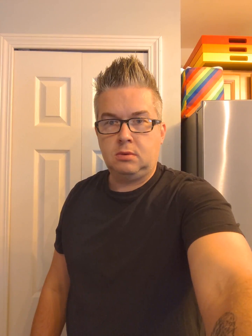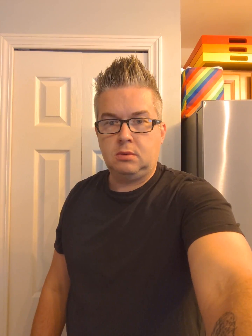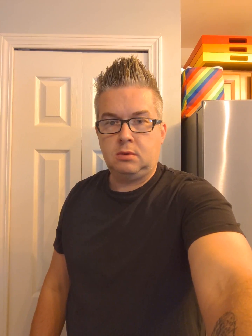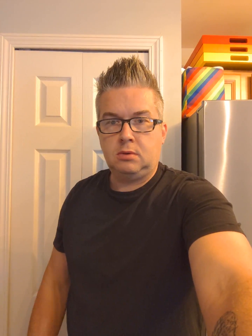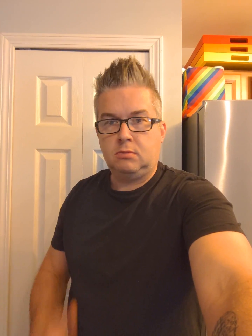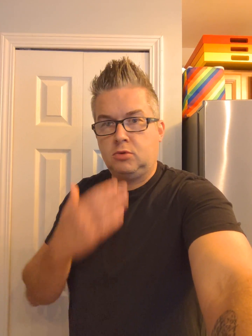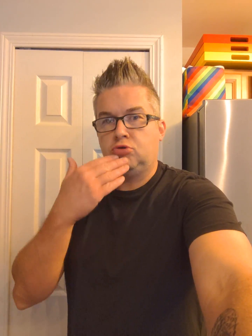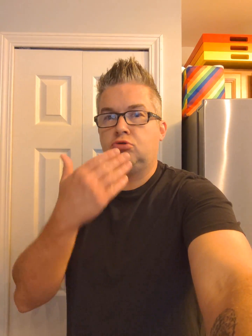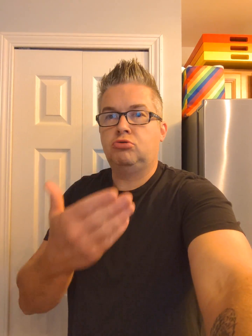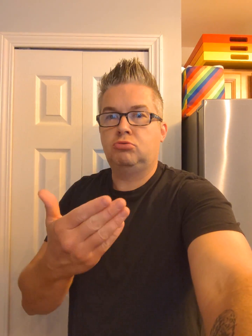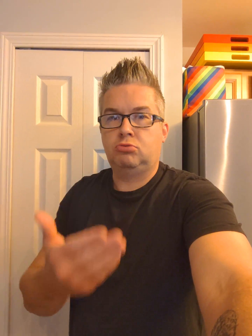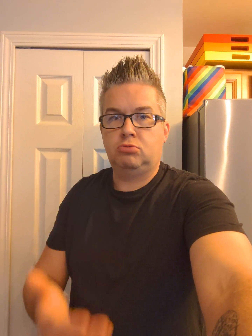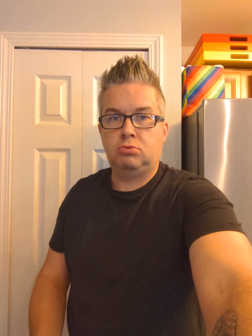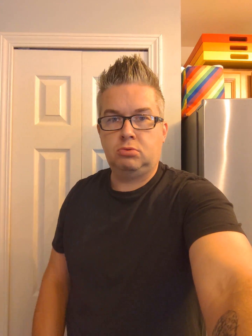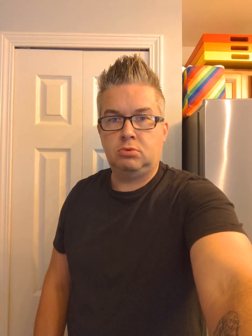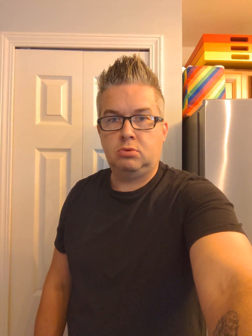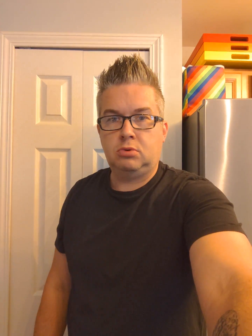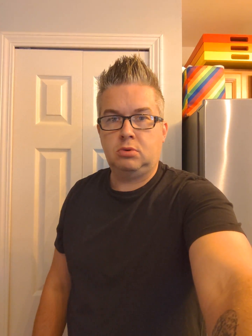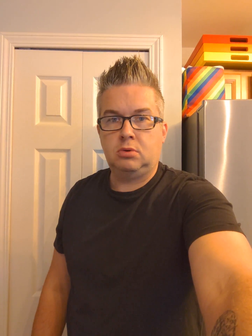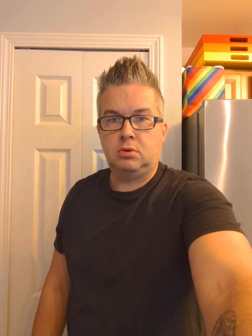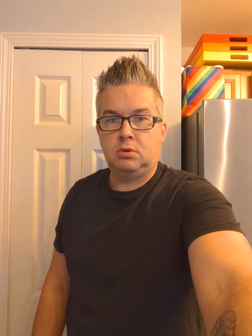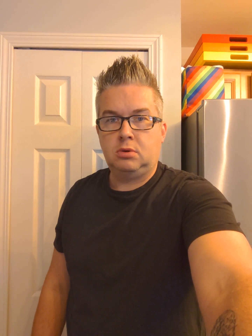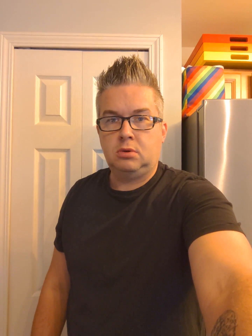good